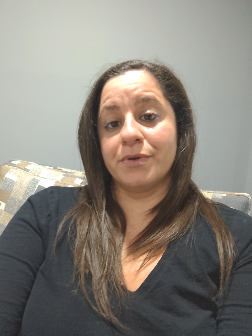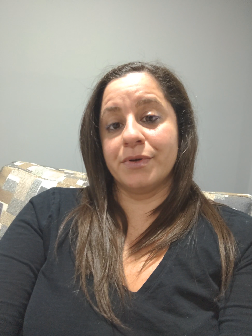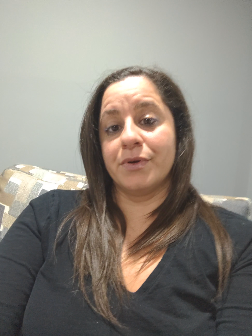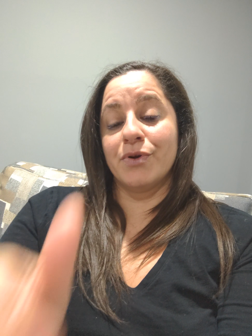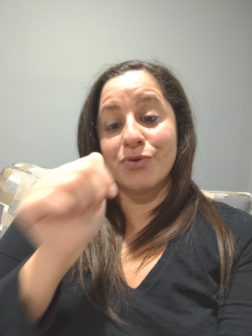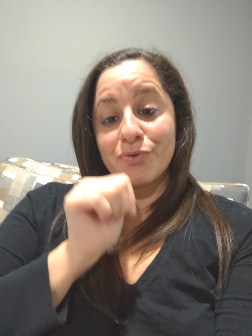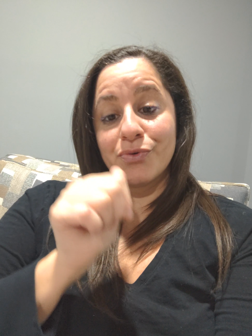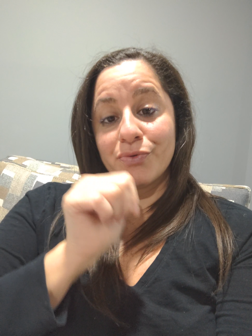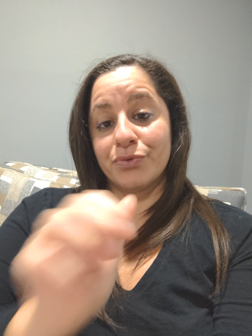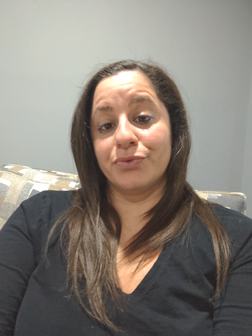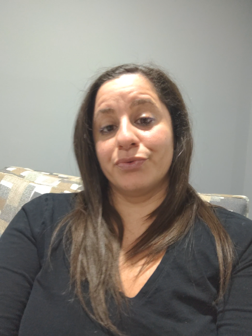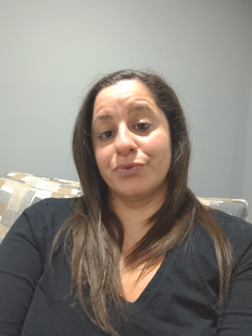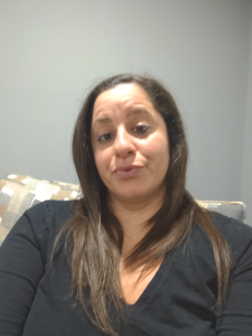girl